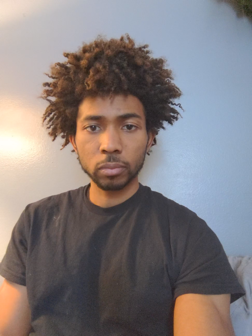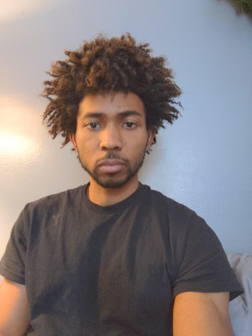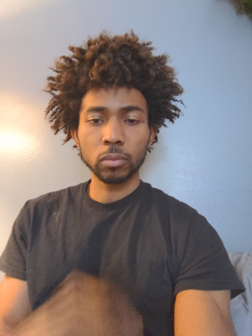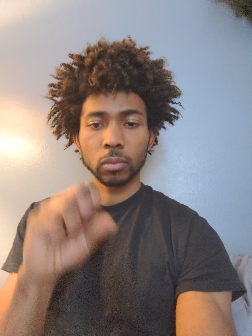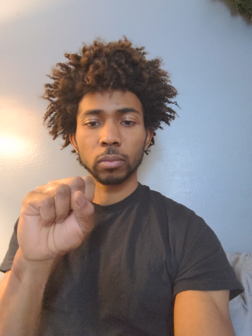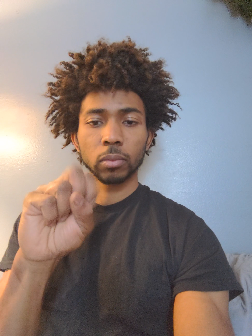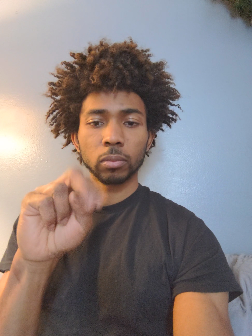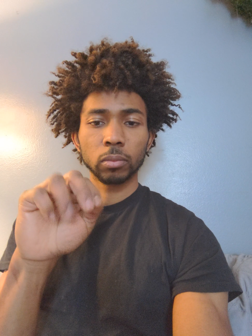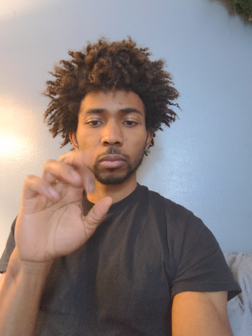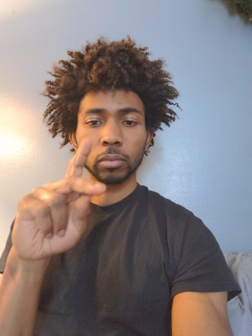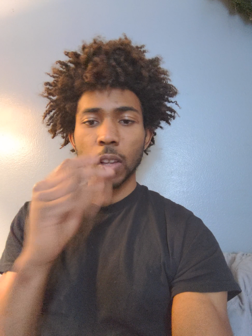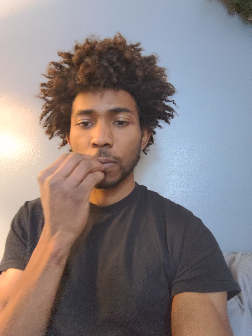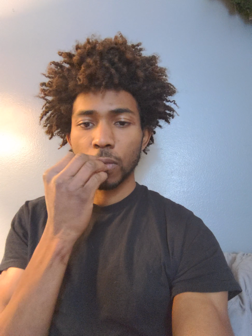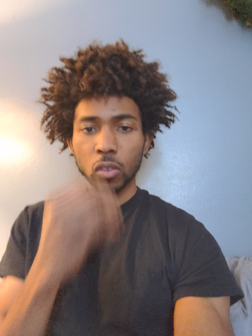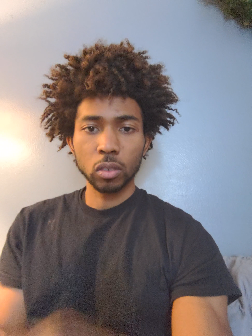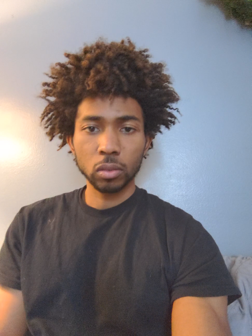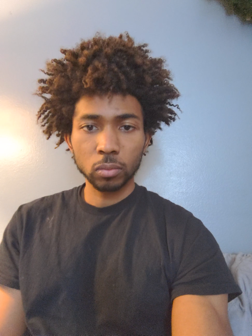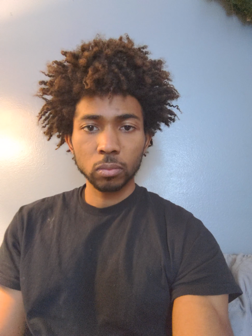snack